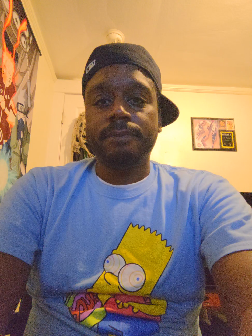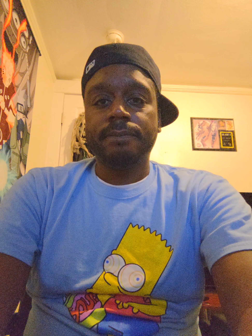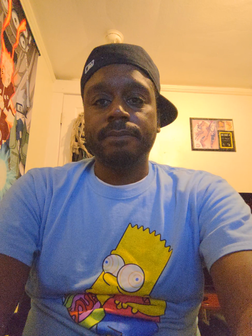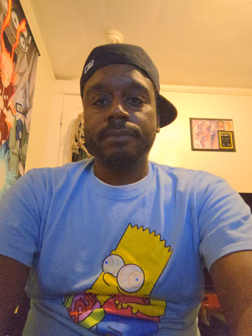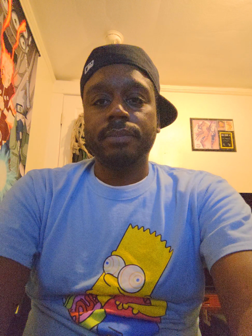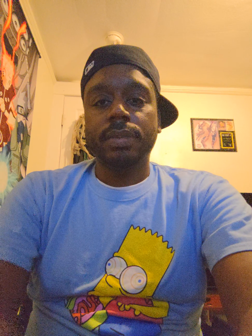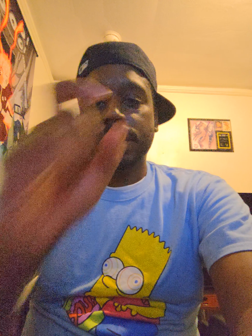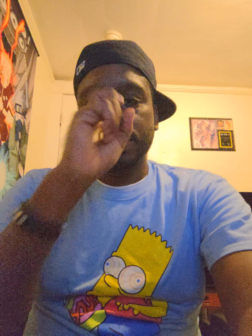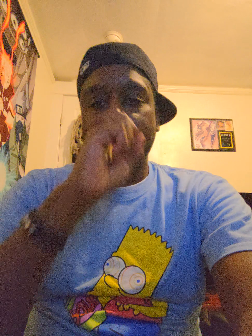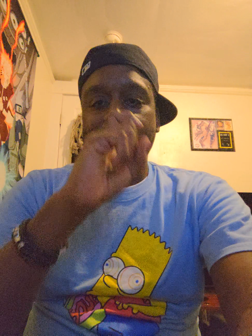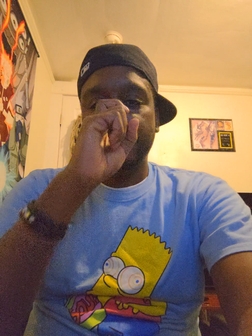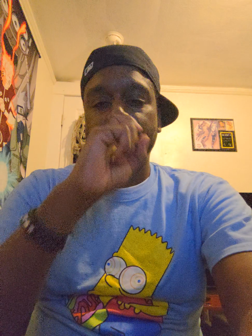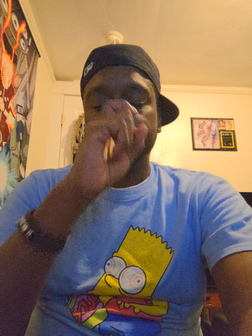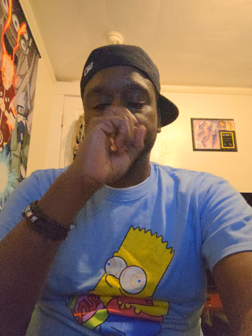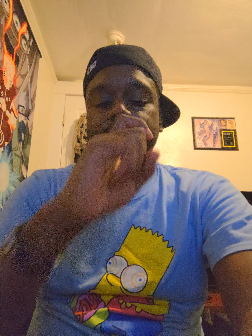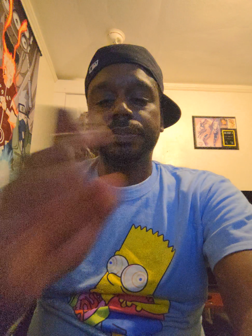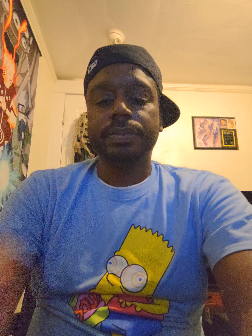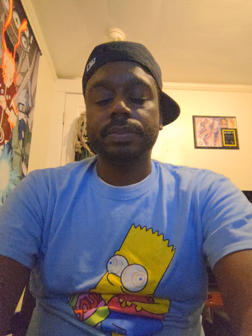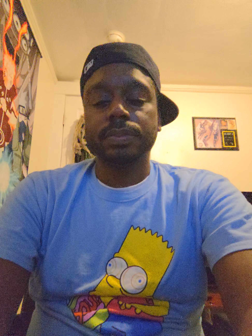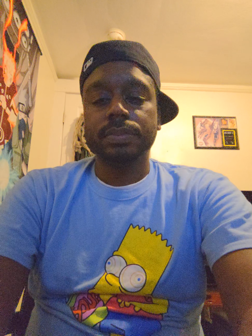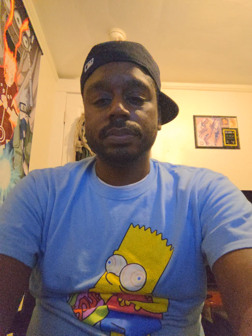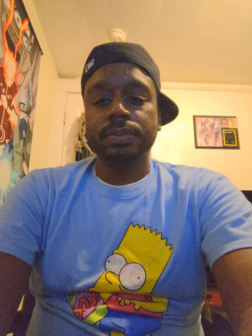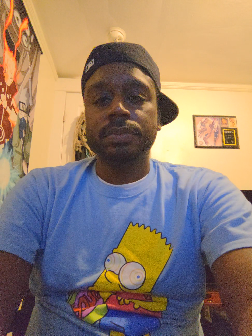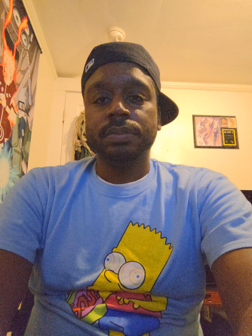doll